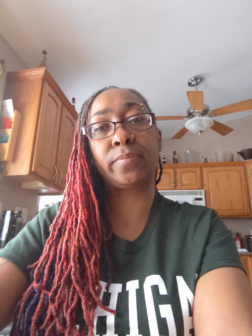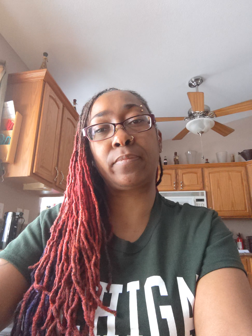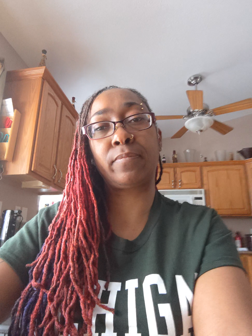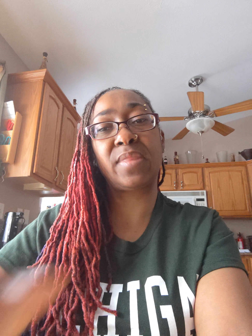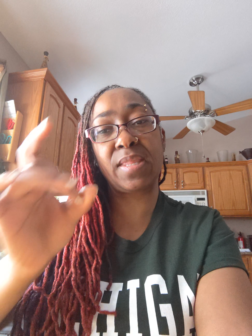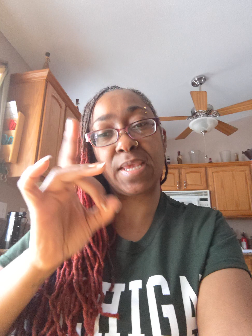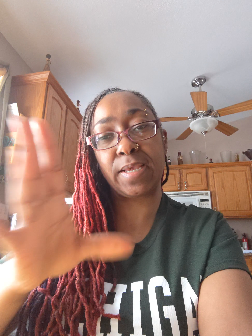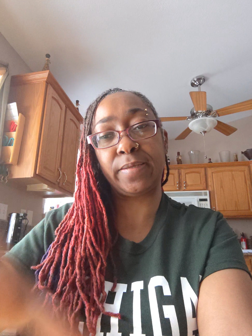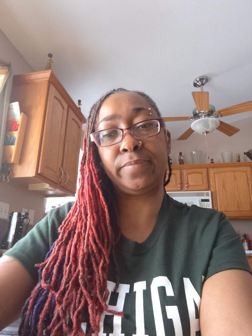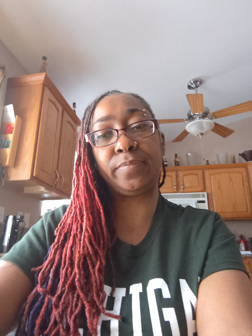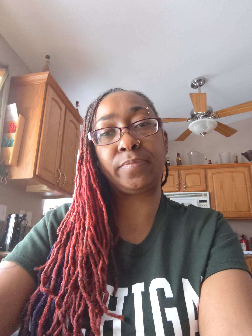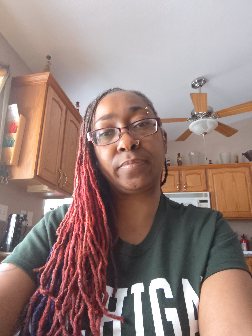hate